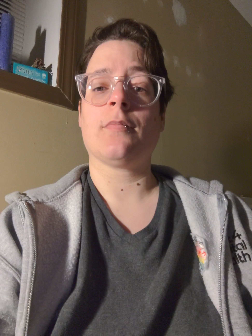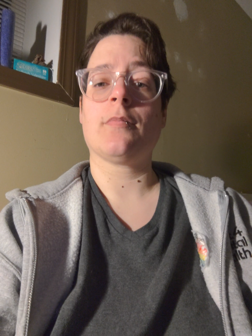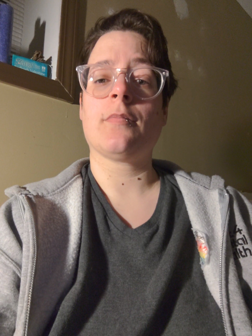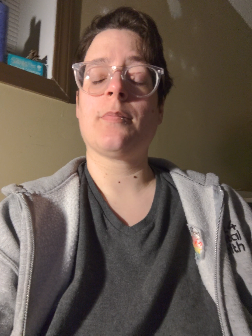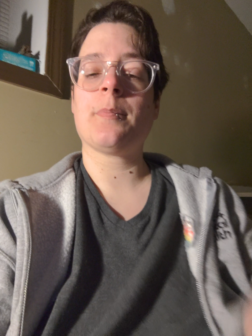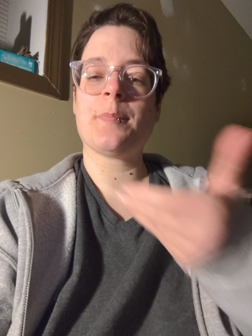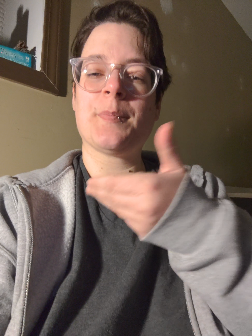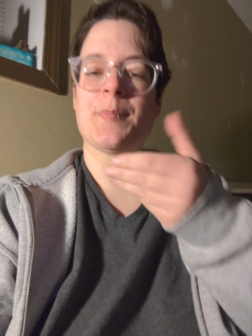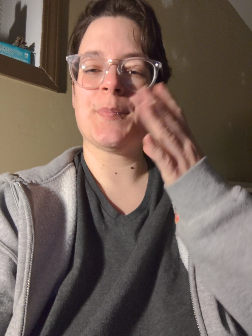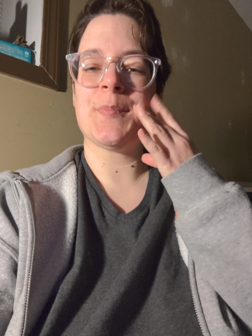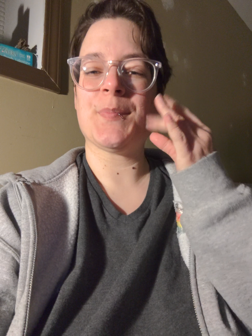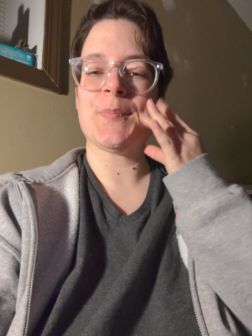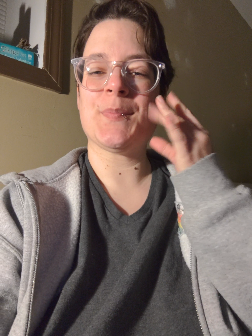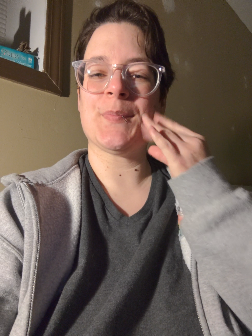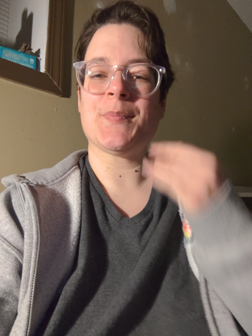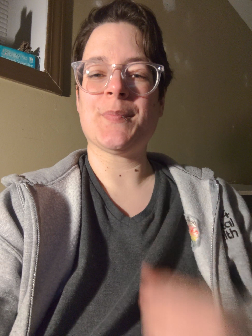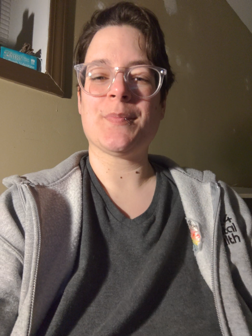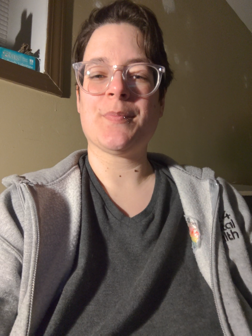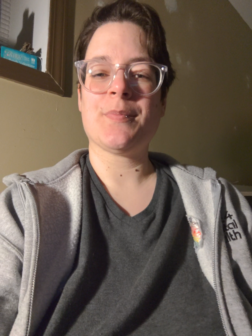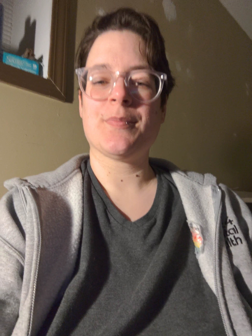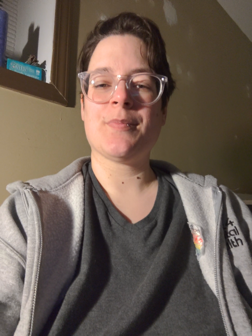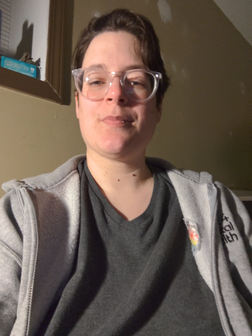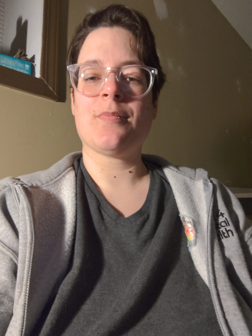kitty